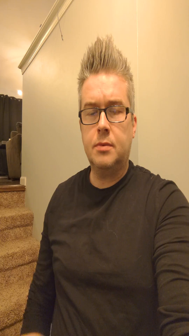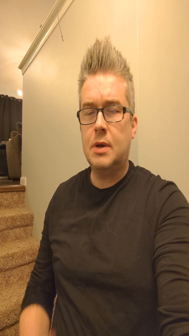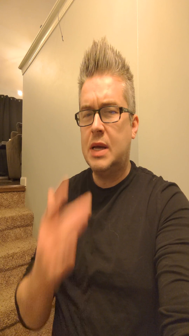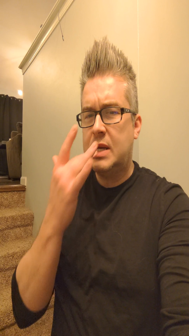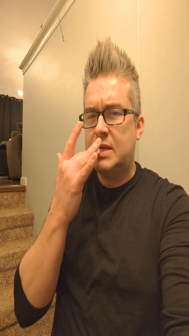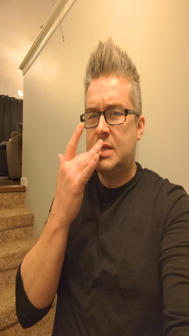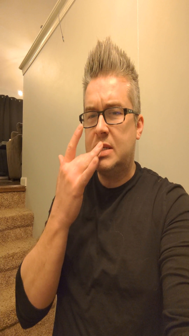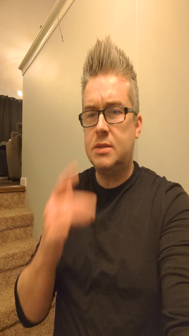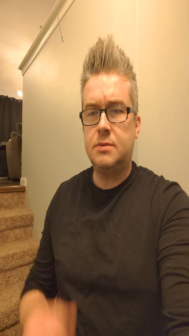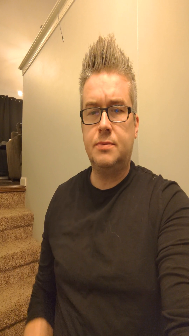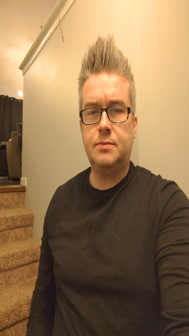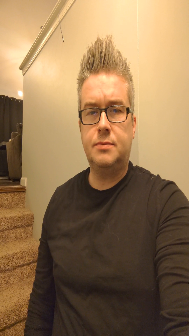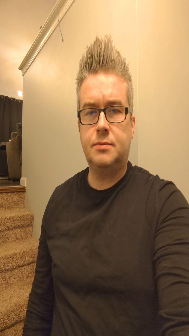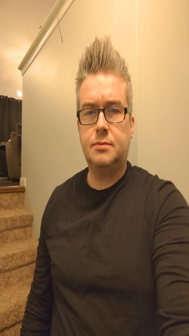taste